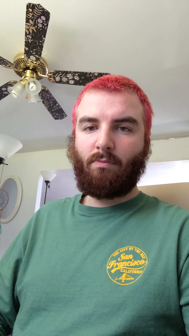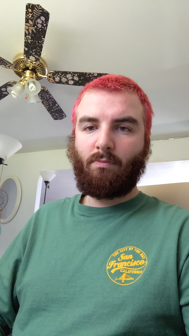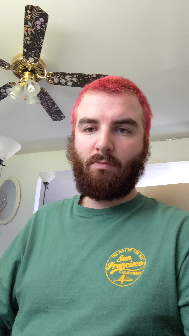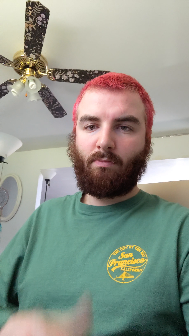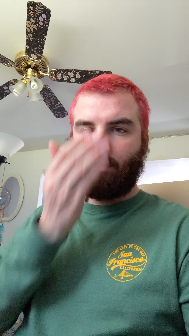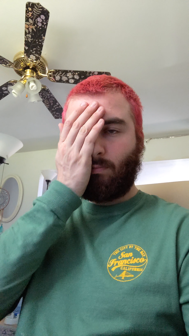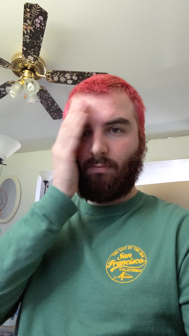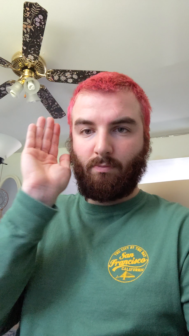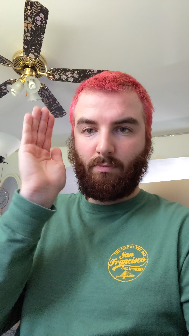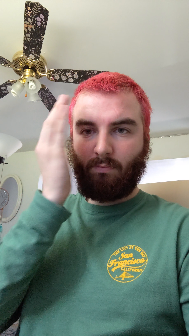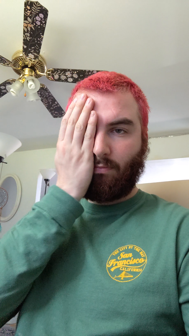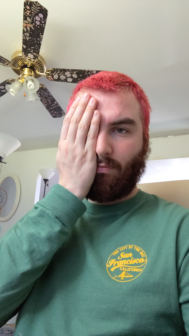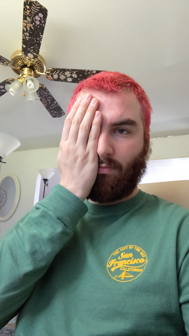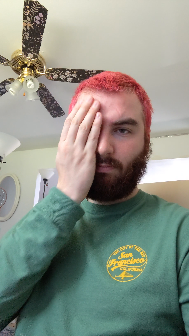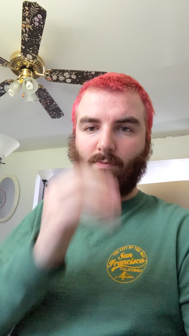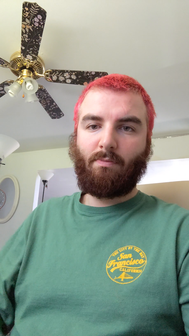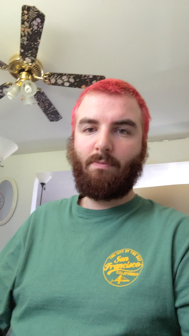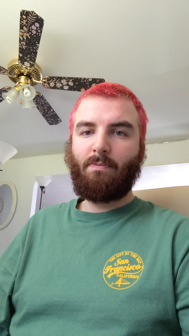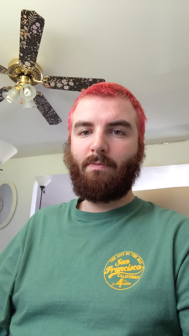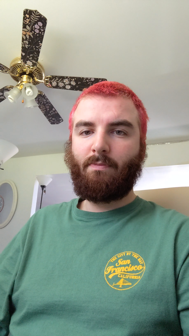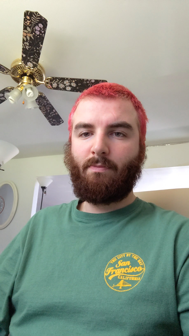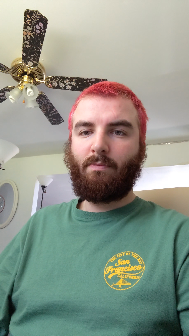peekaboo